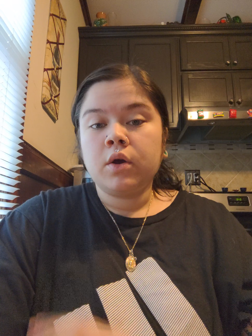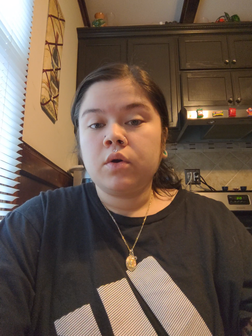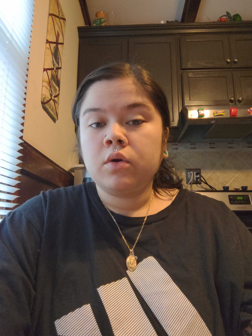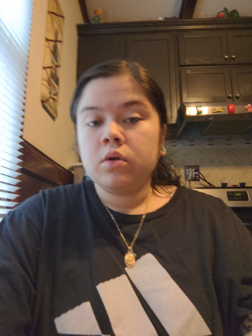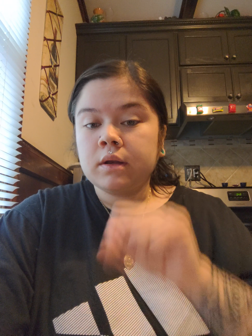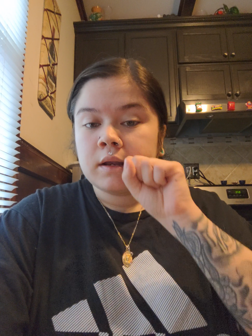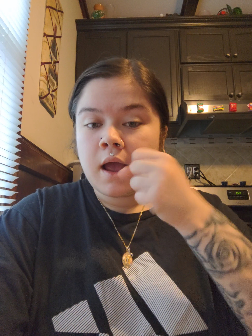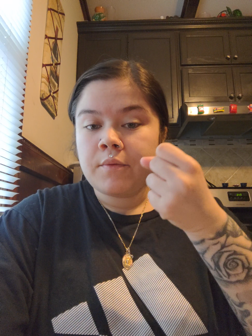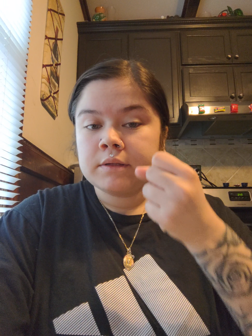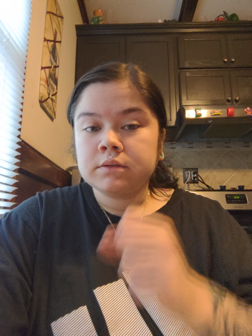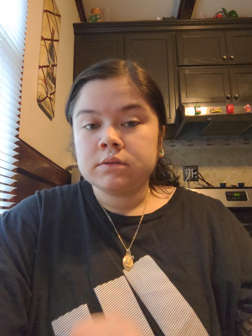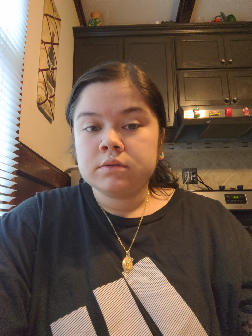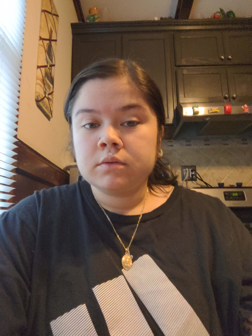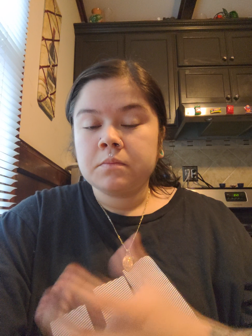carrot